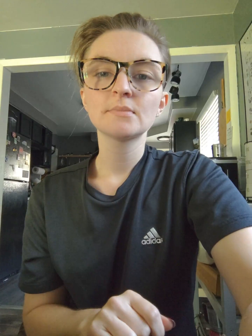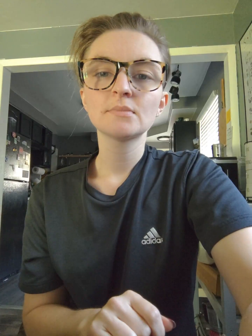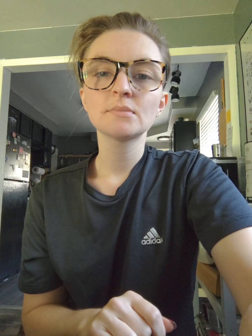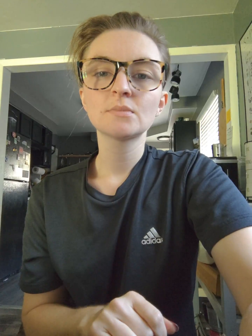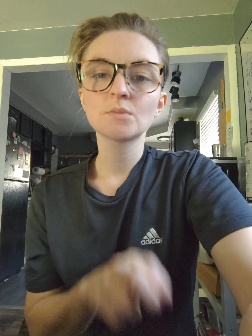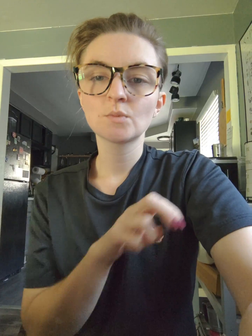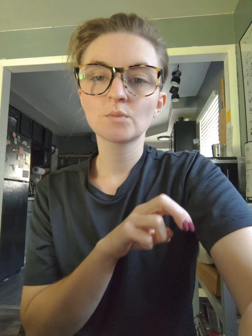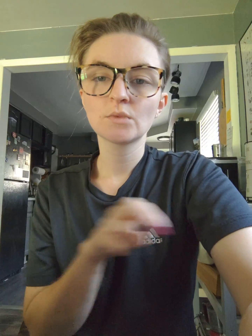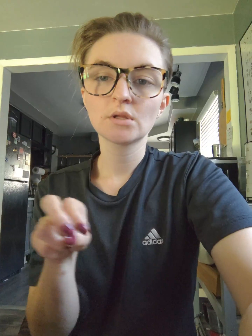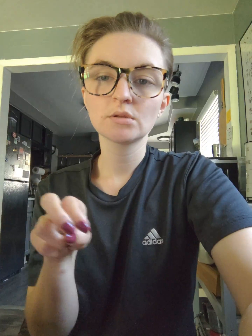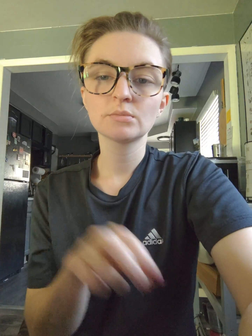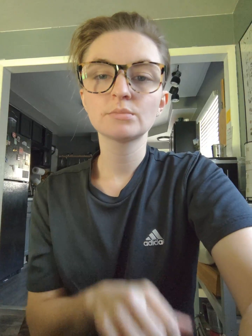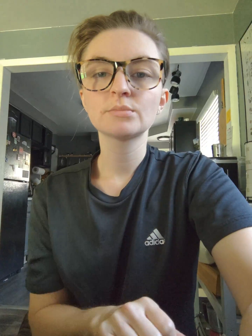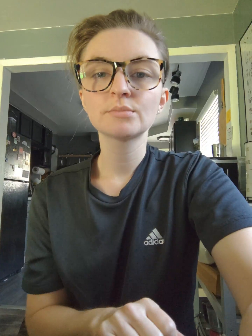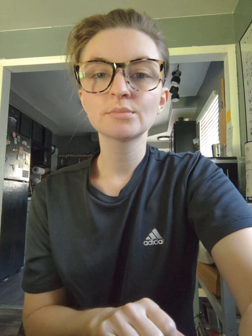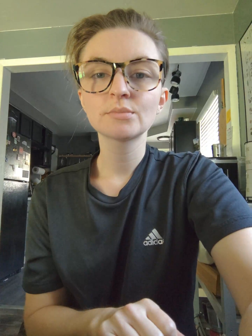bench